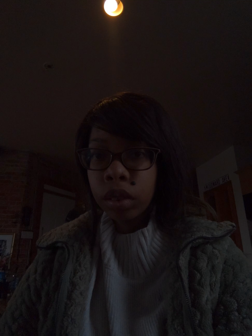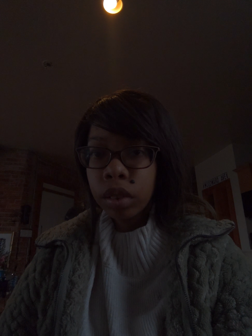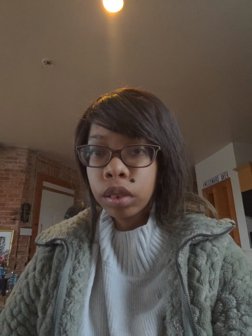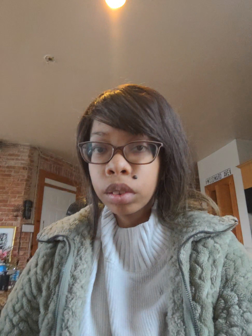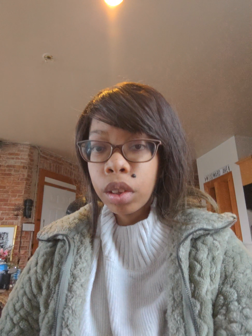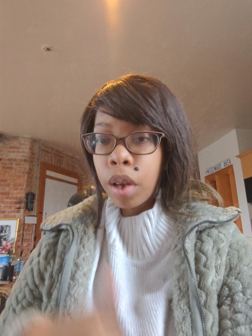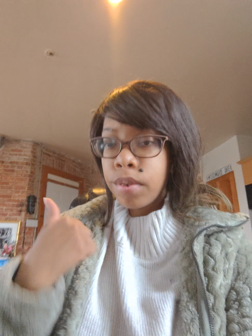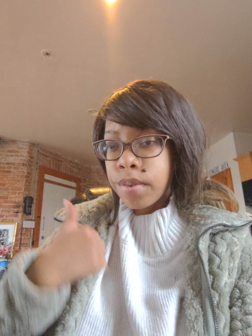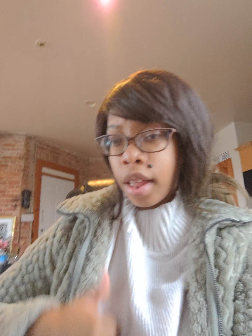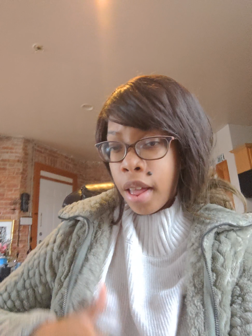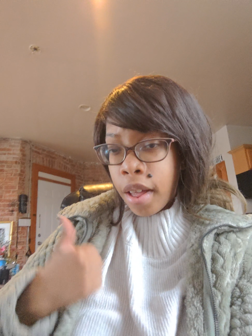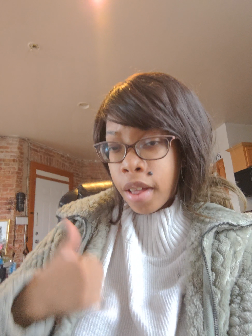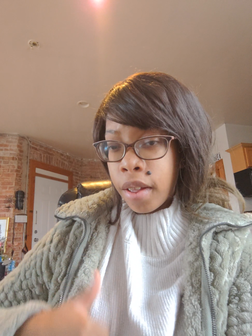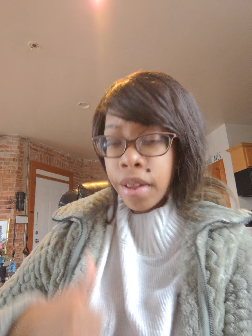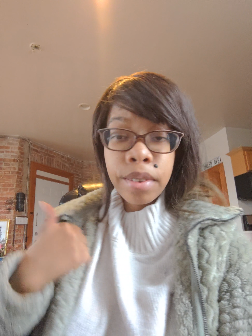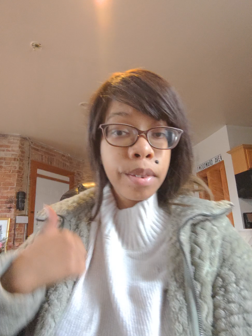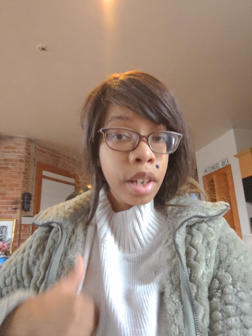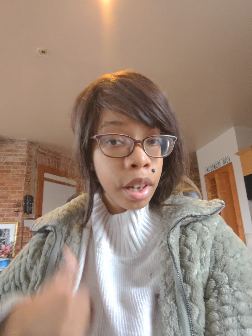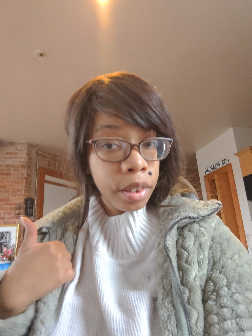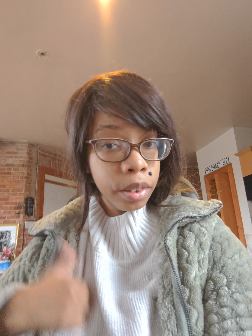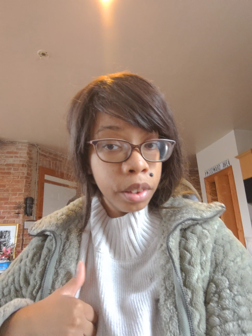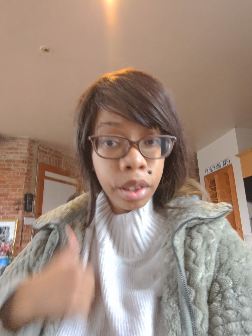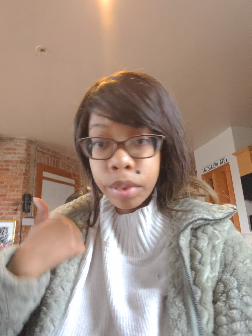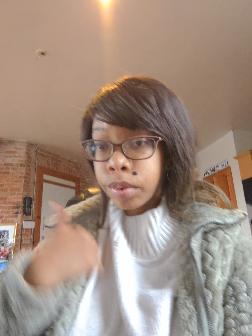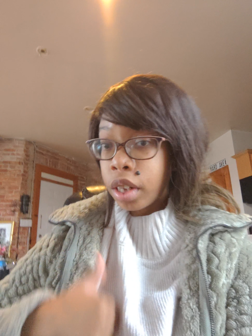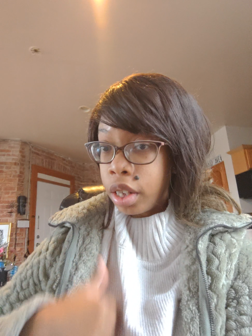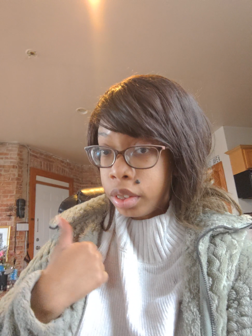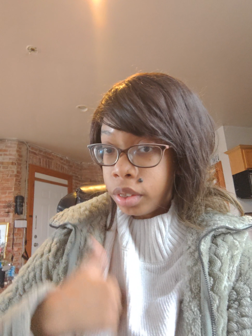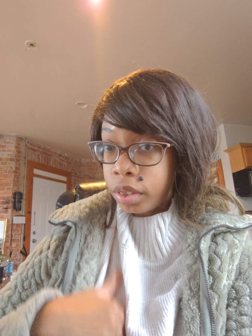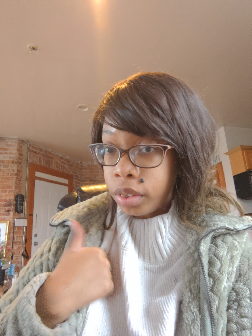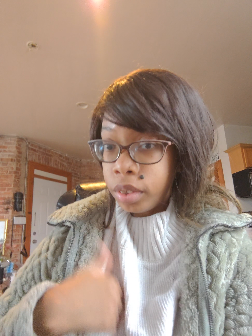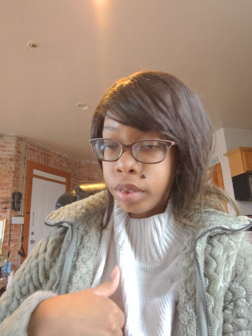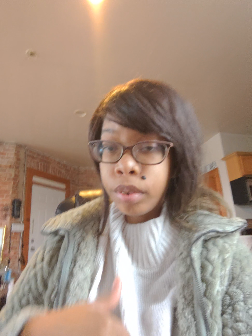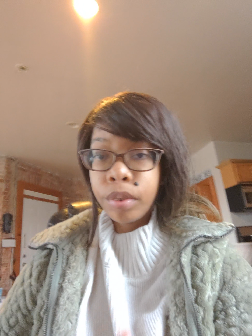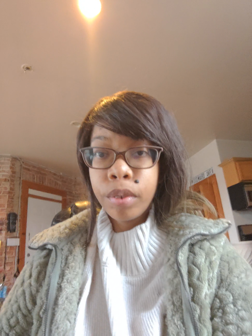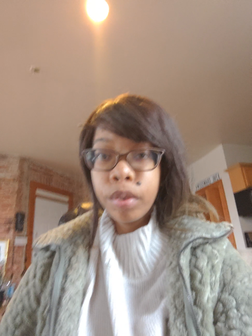bath